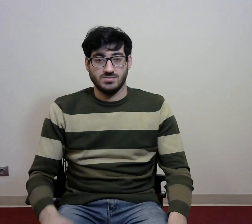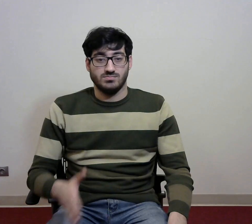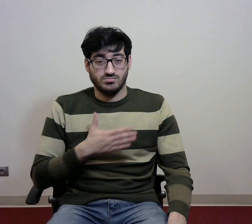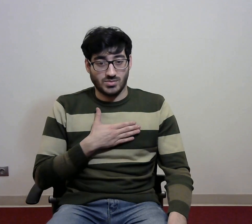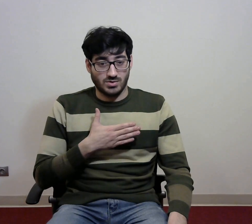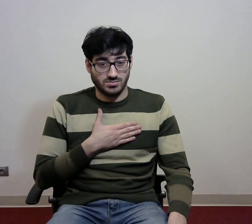mən